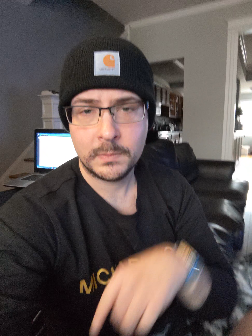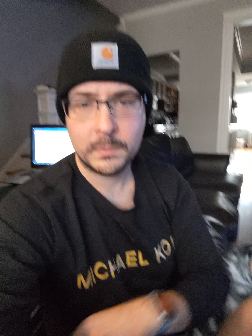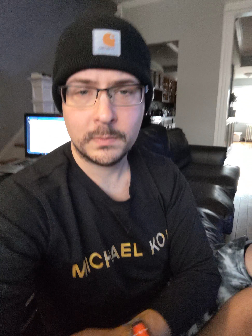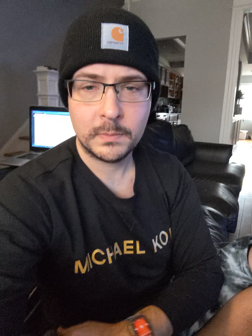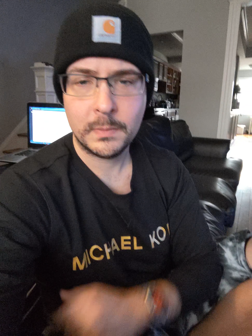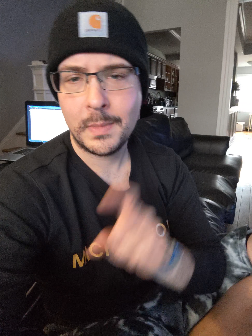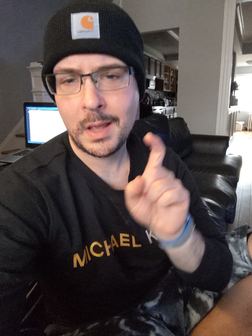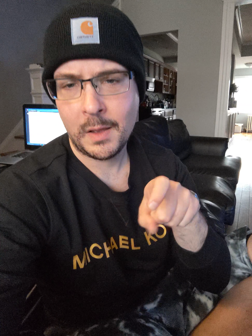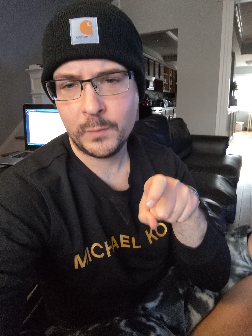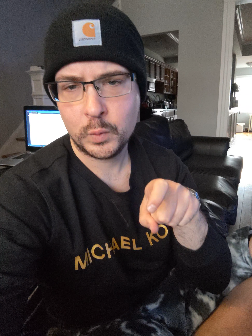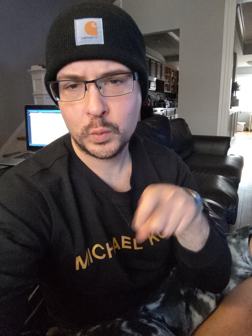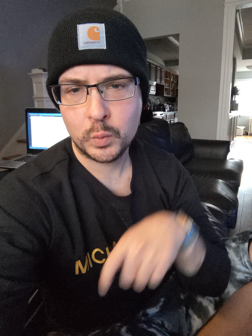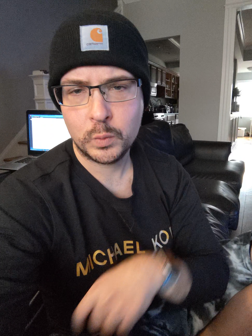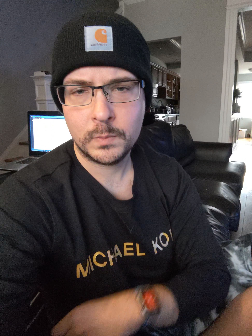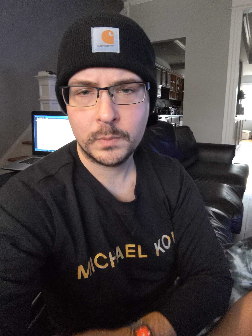have to